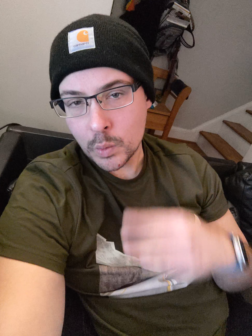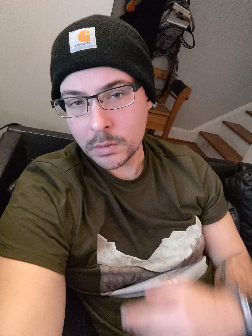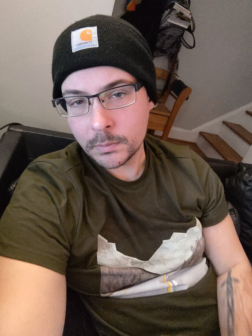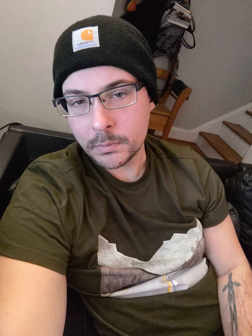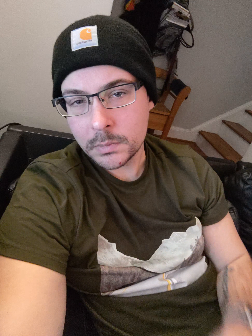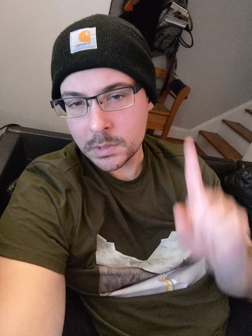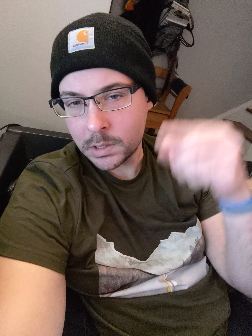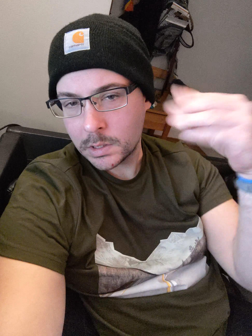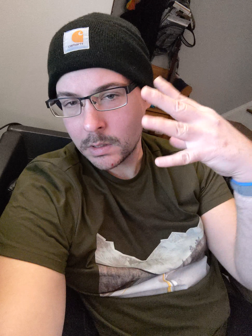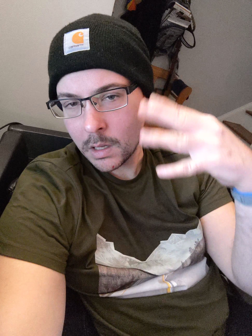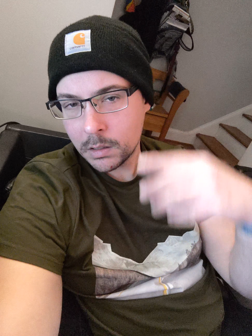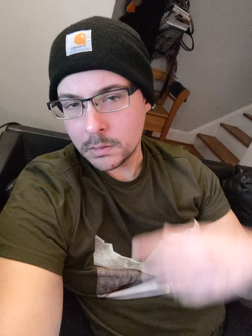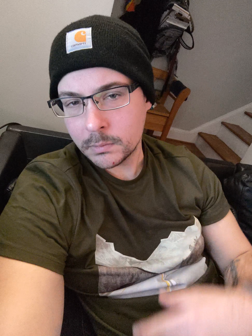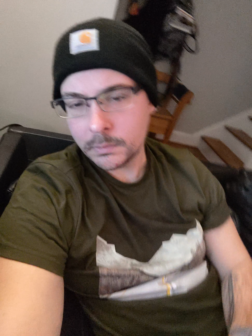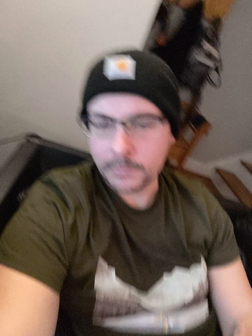sun